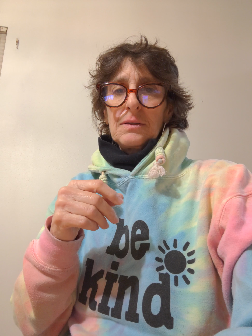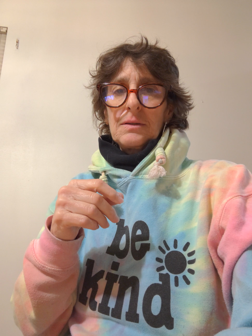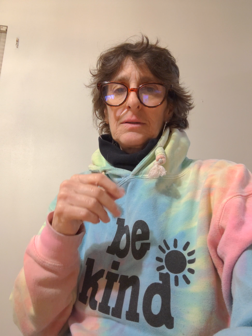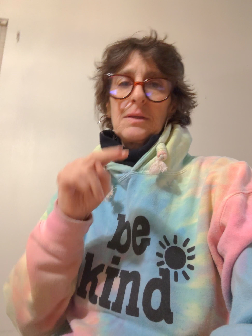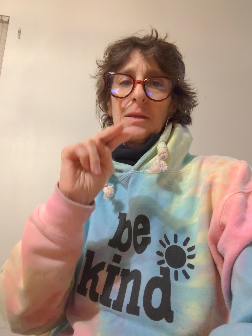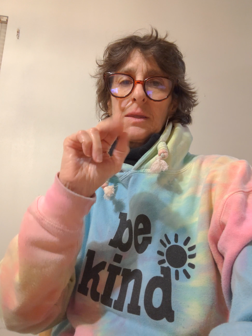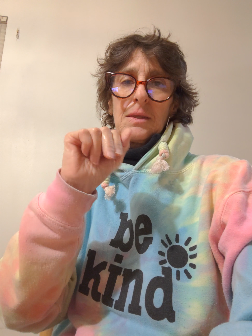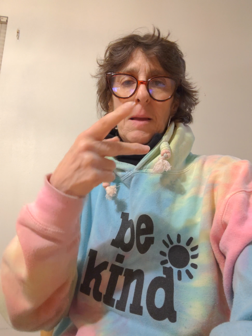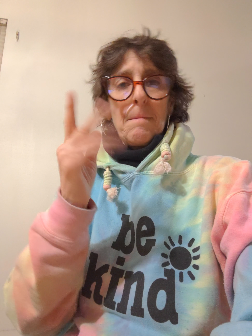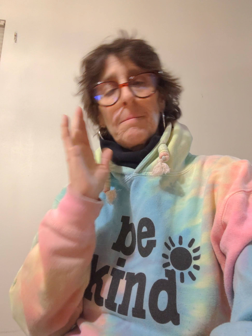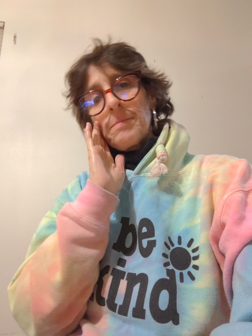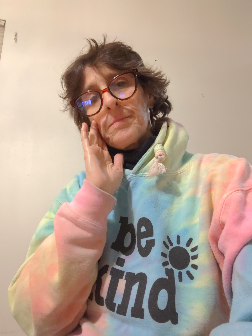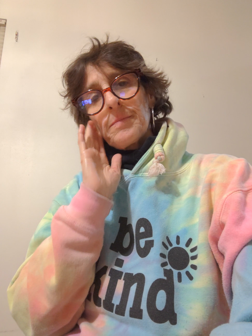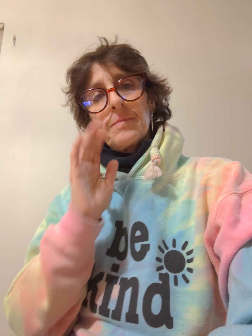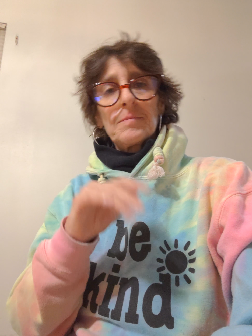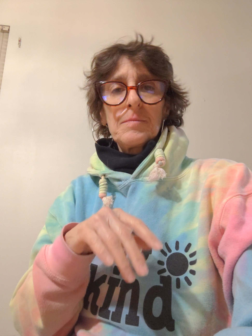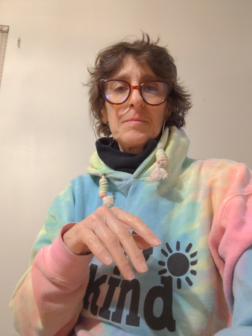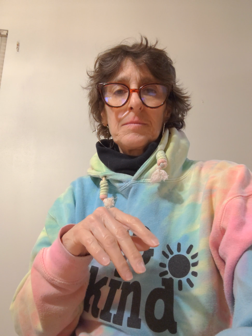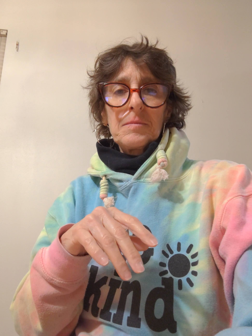nap